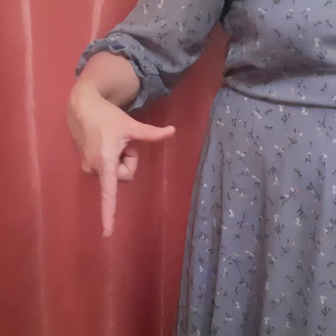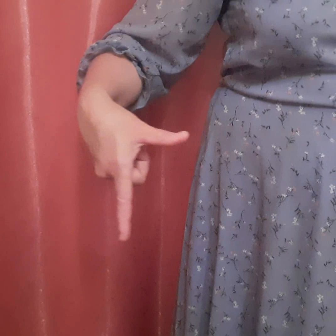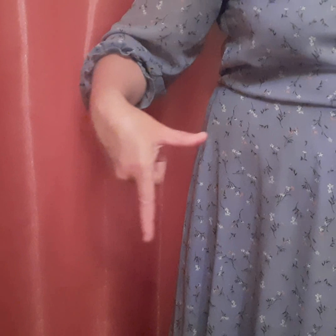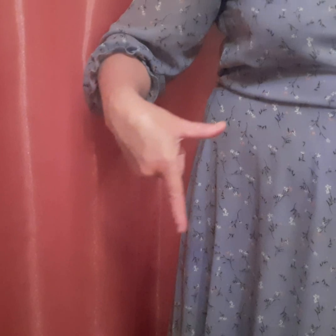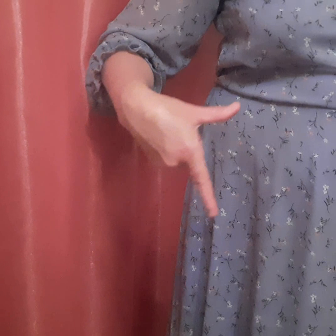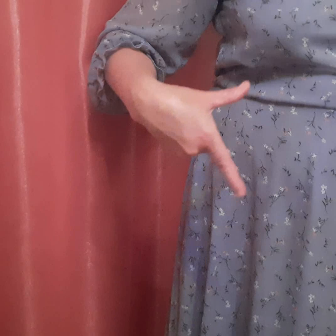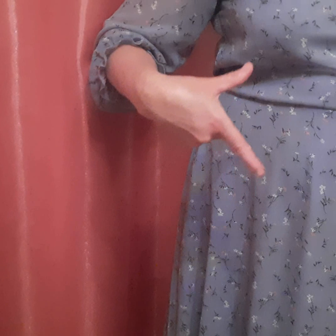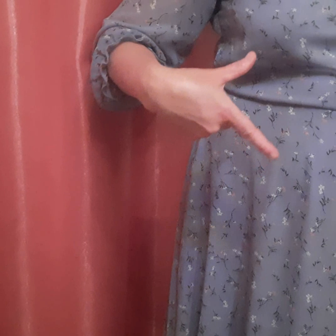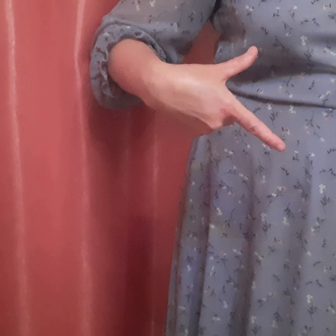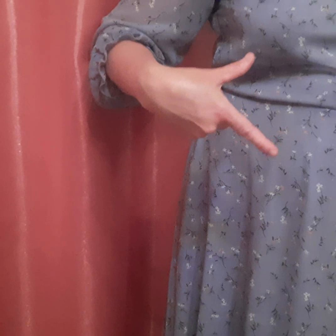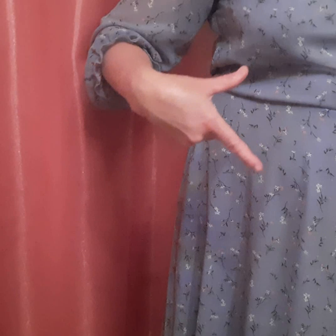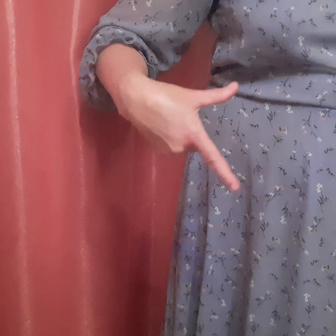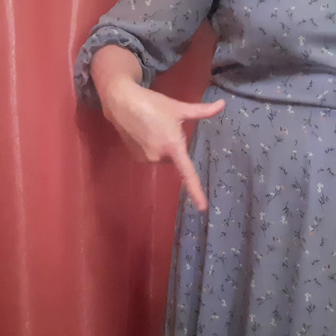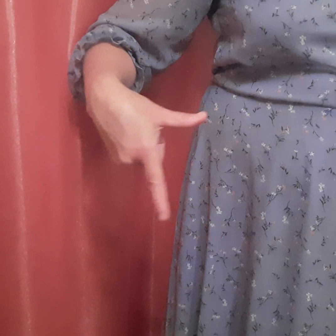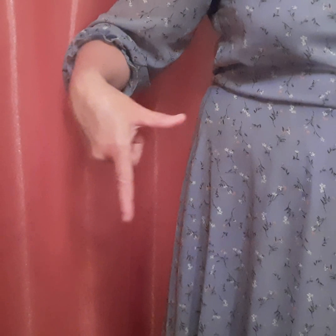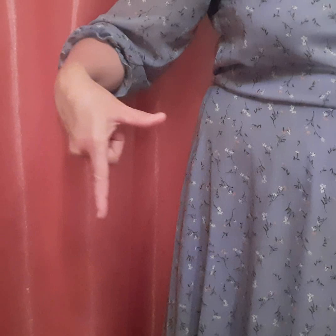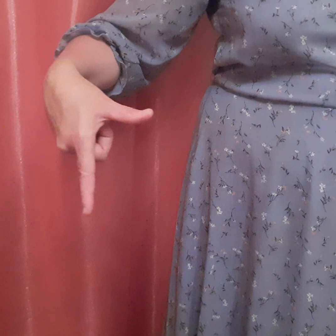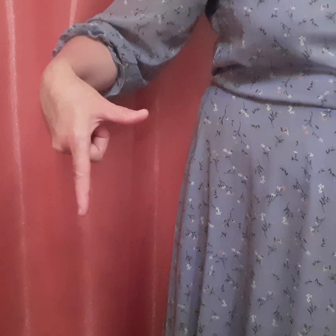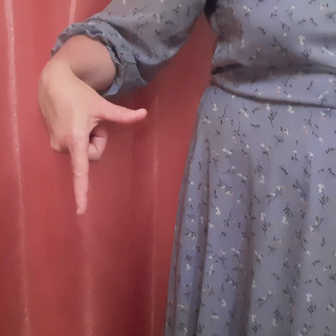Ґ